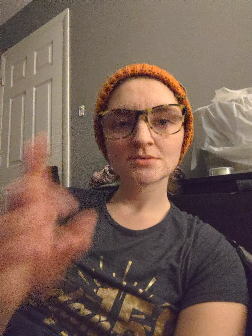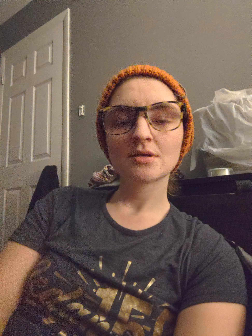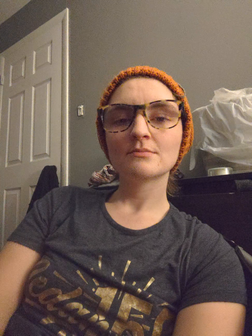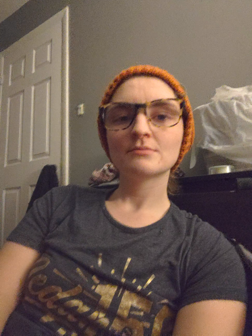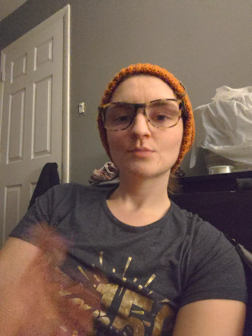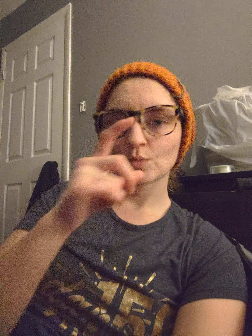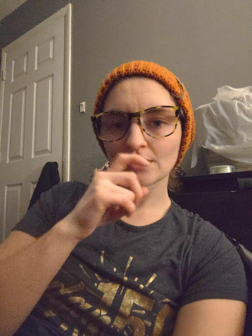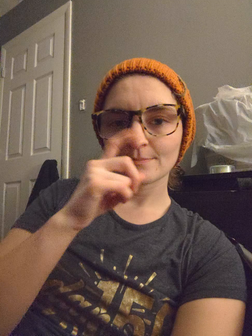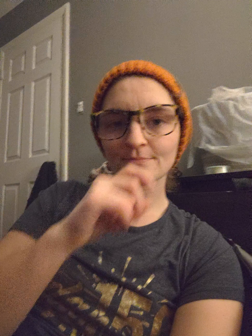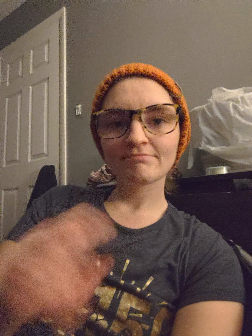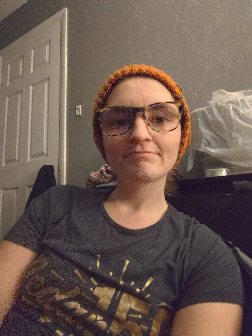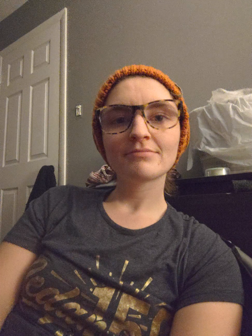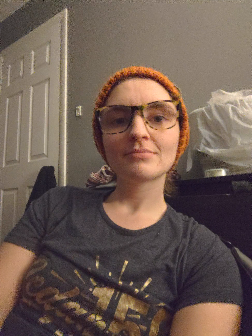doll